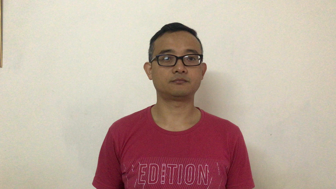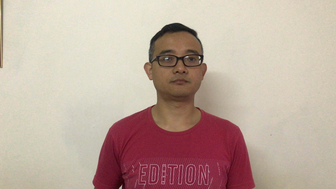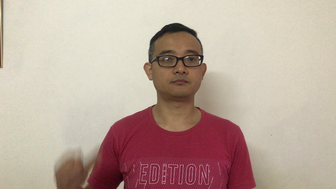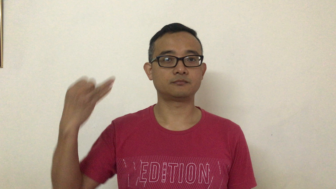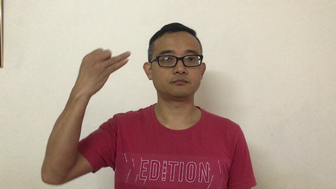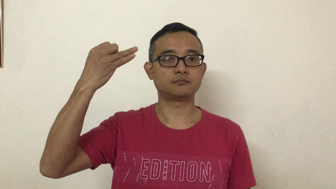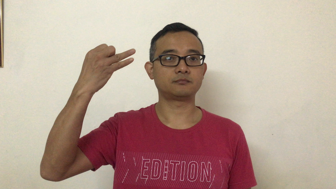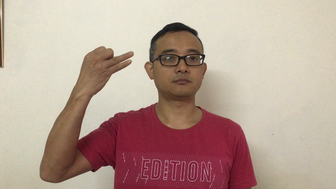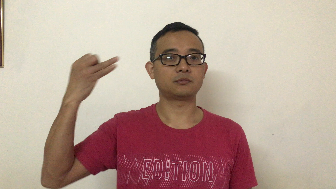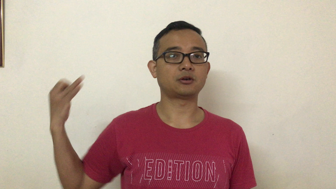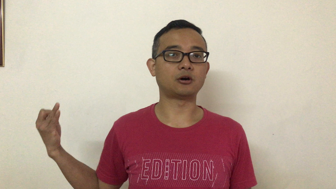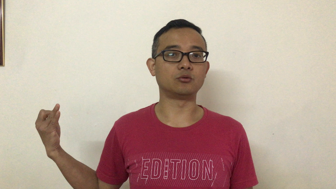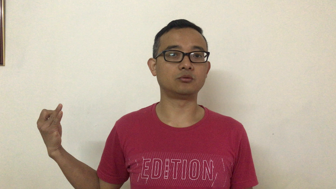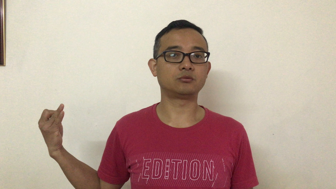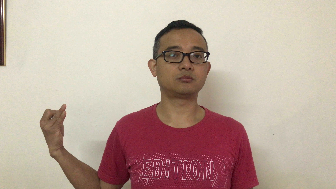औ